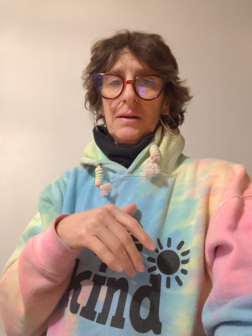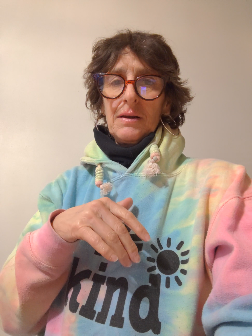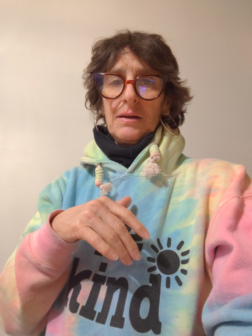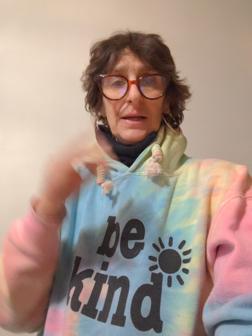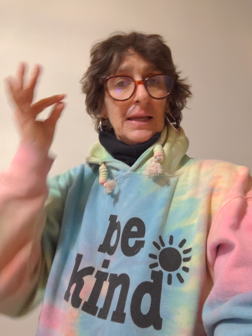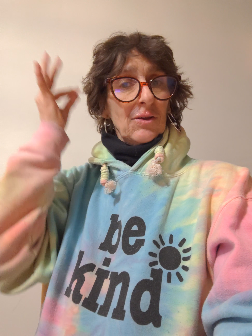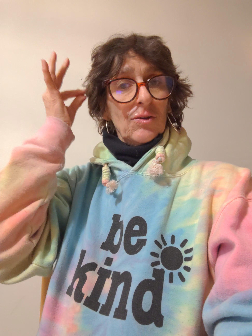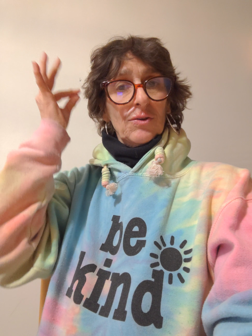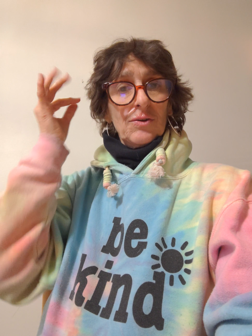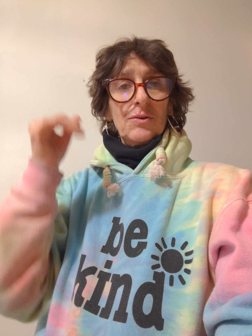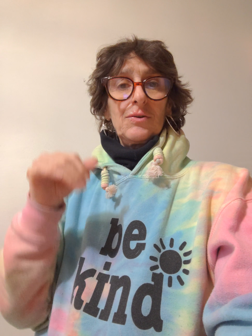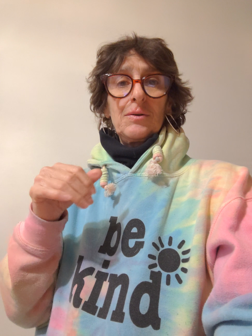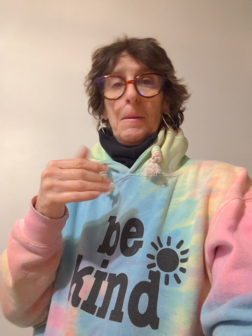hair